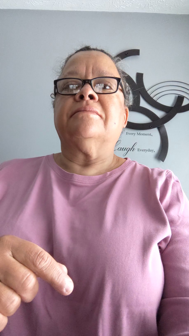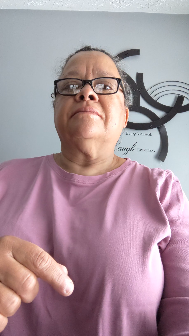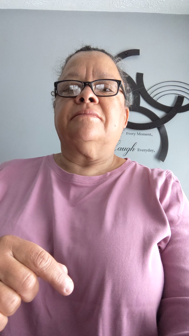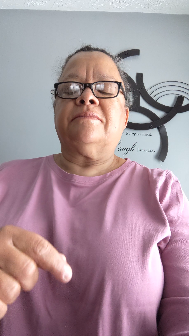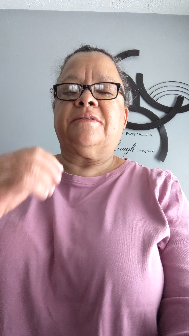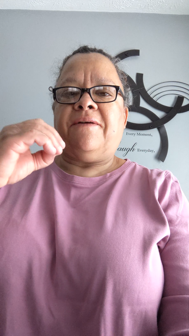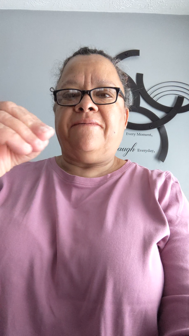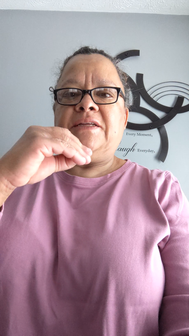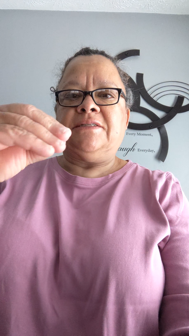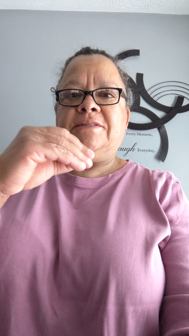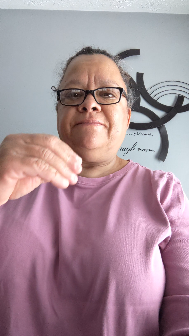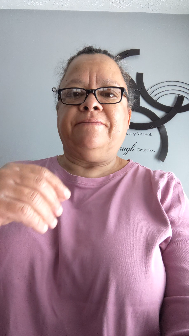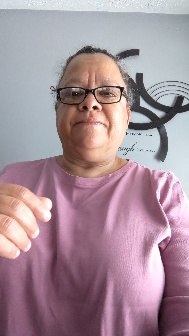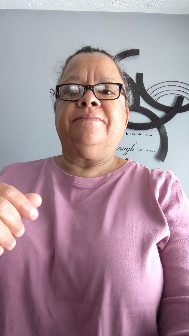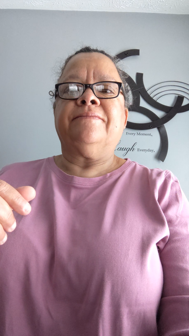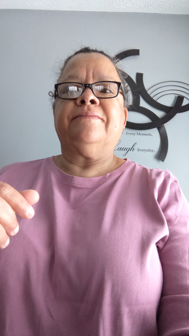fix